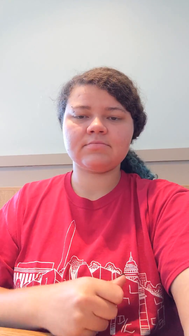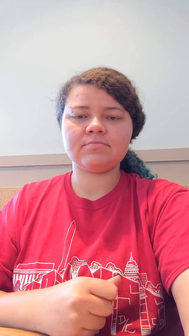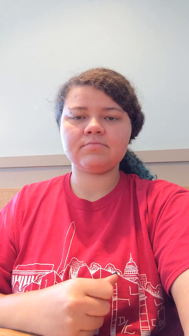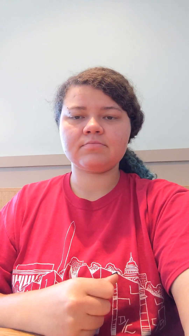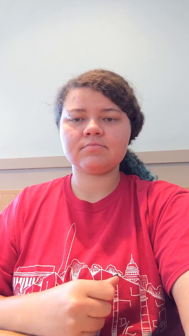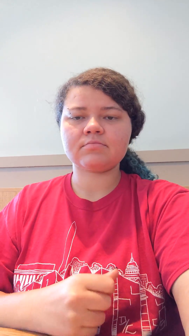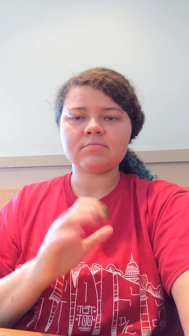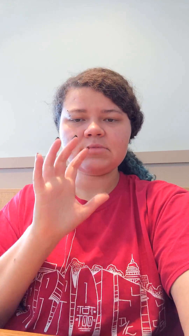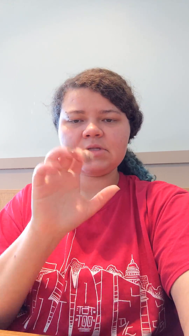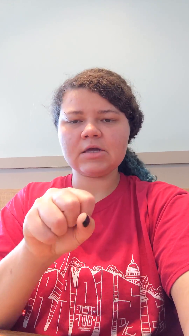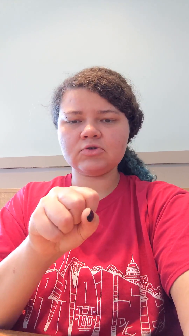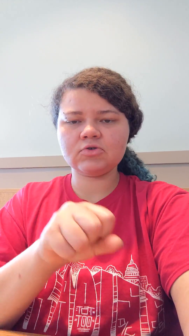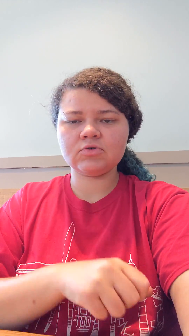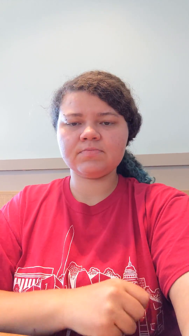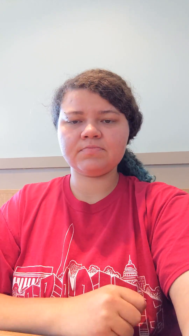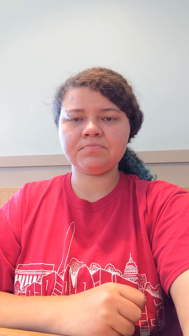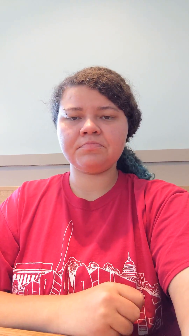catch